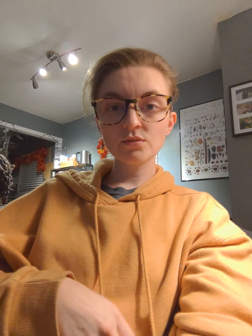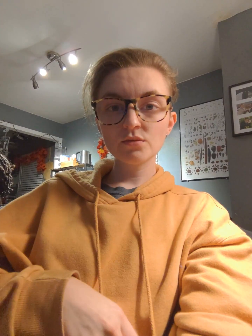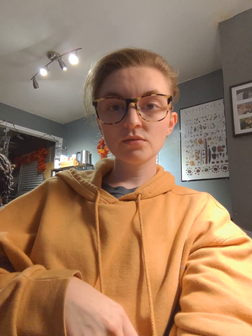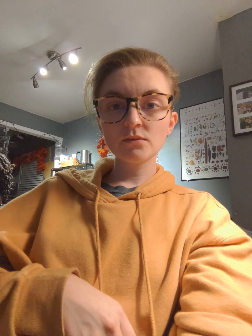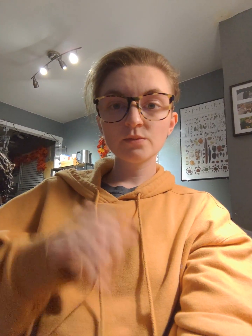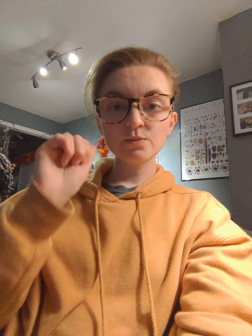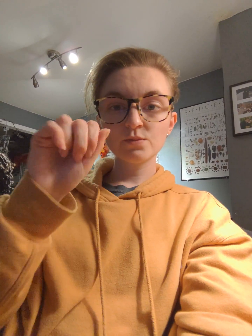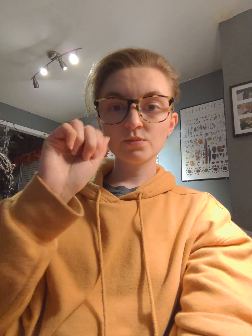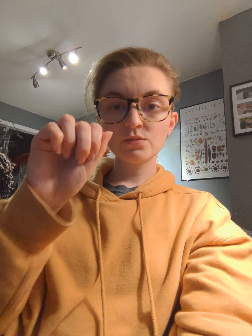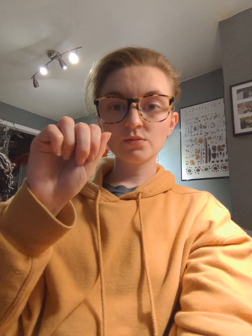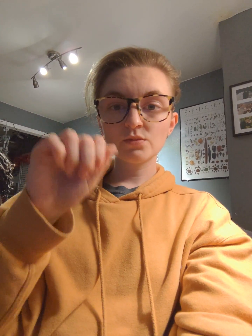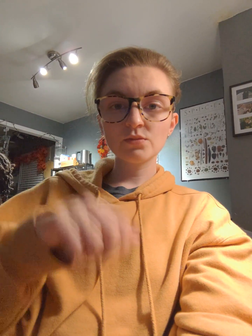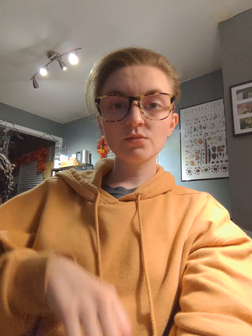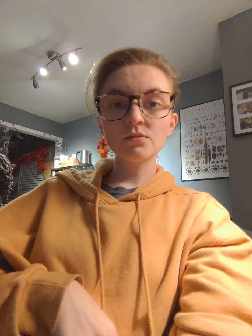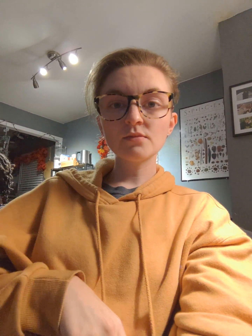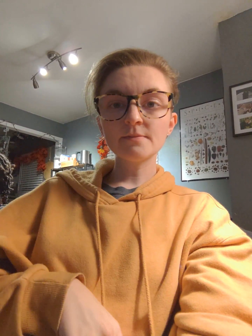knock